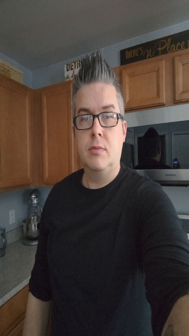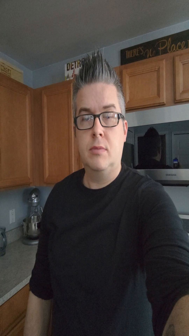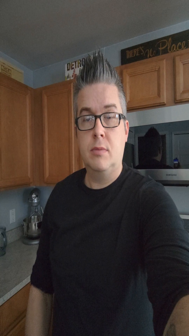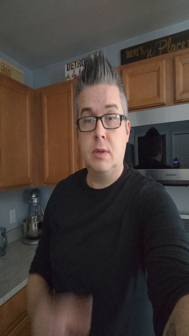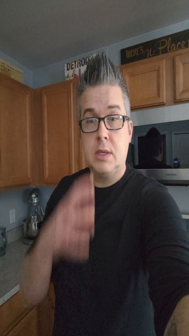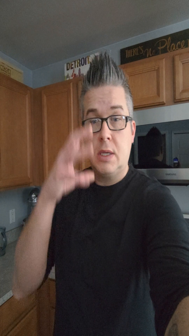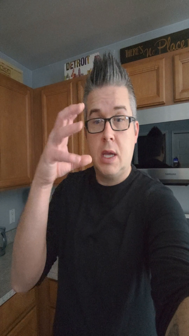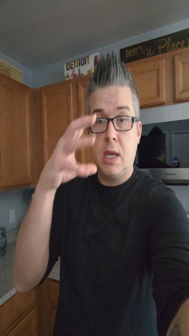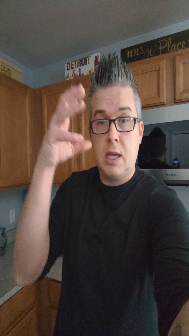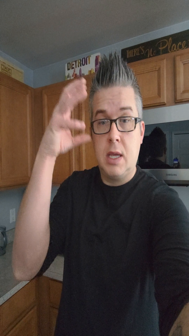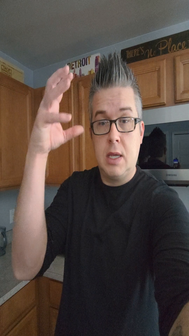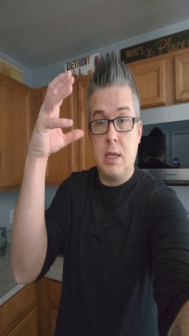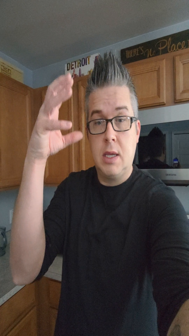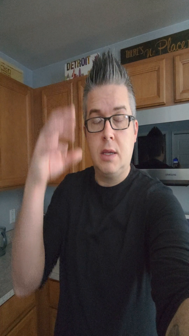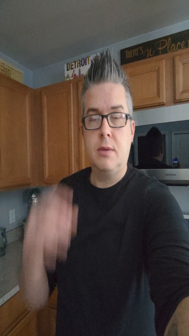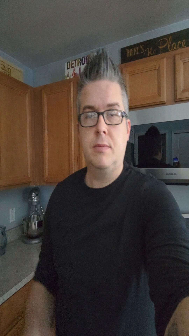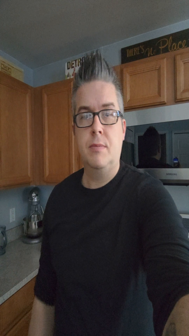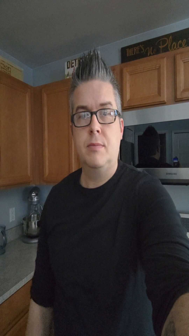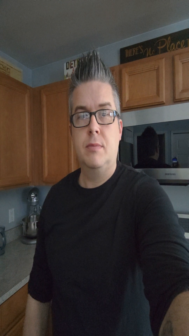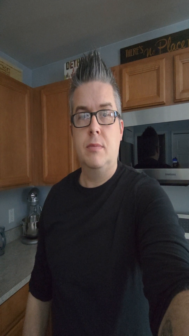cloud